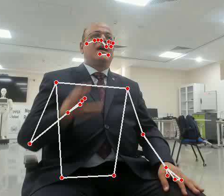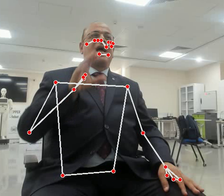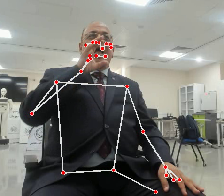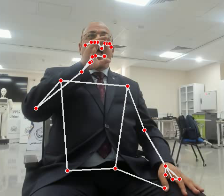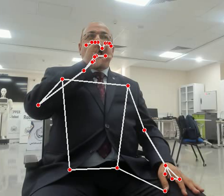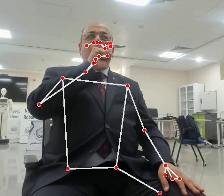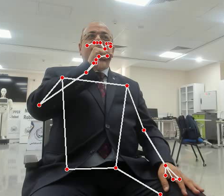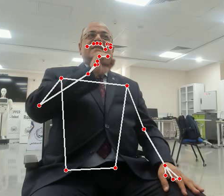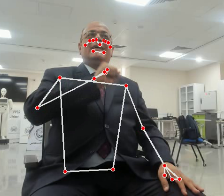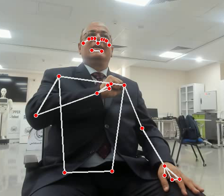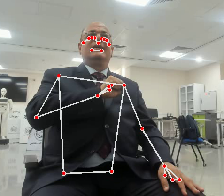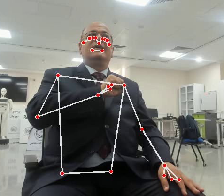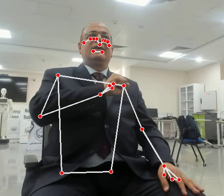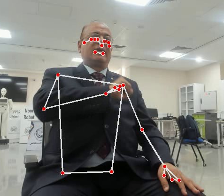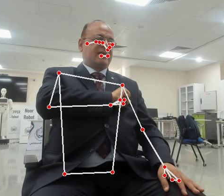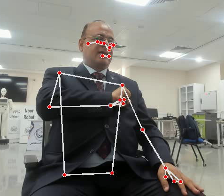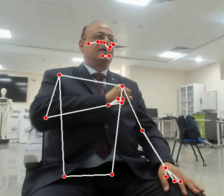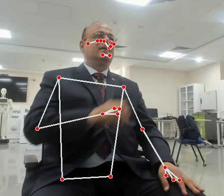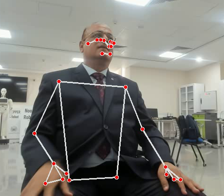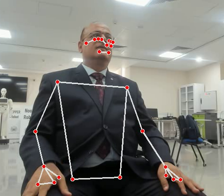fe sark